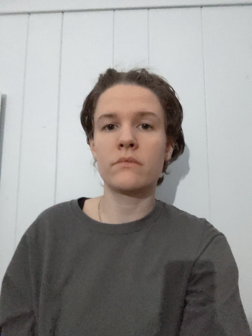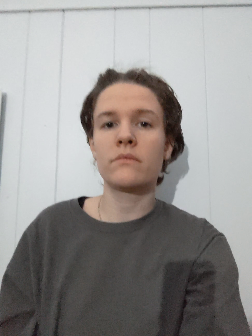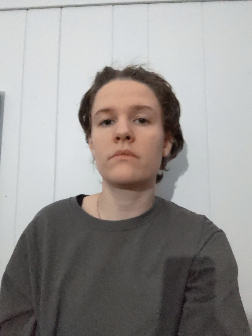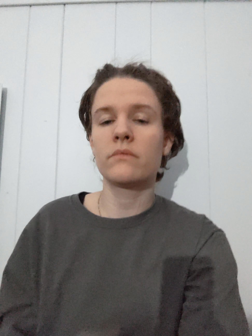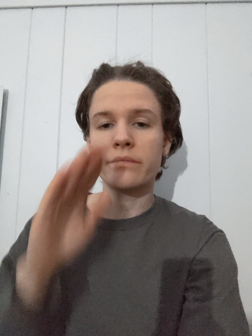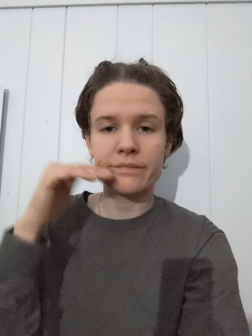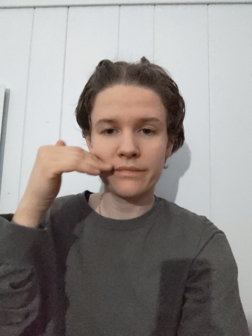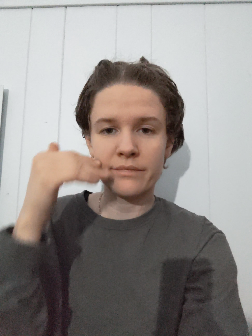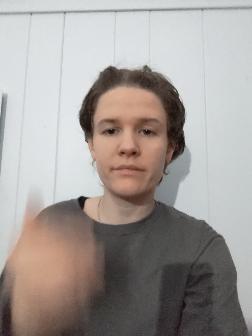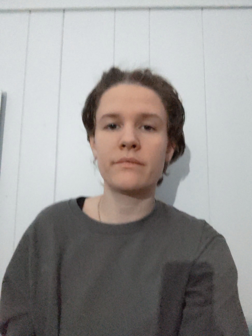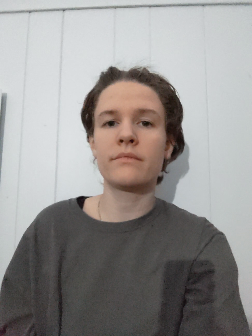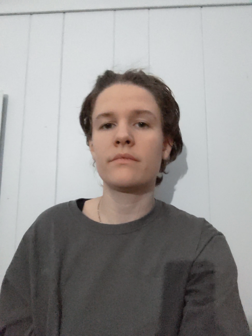smile